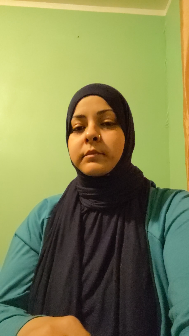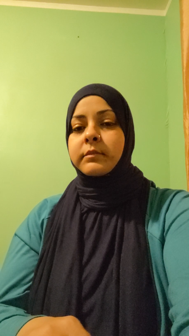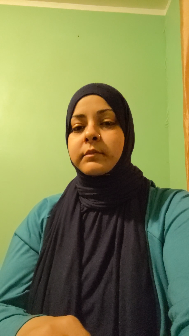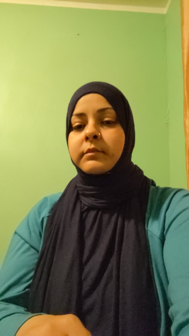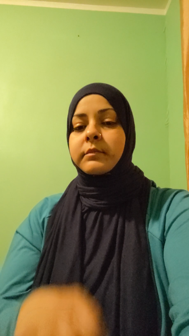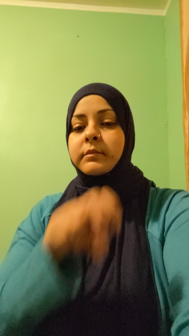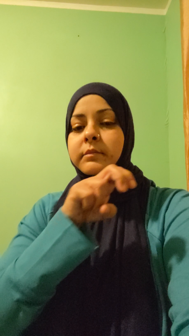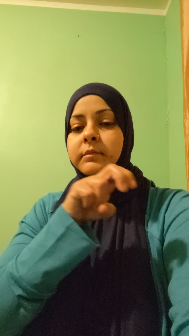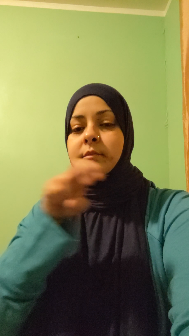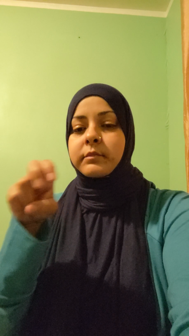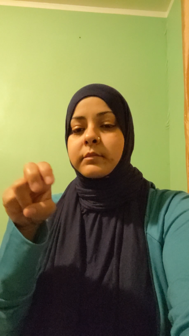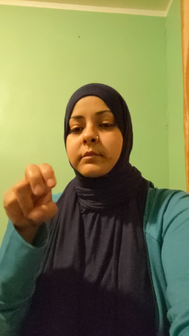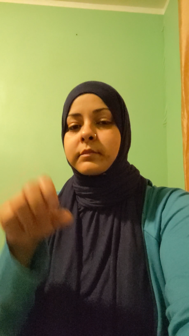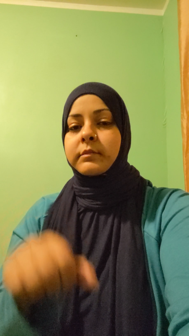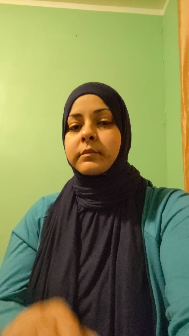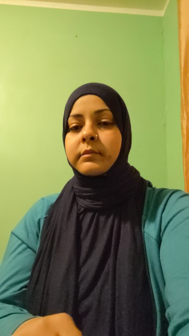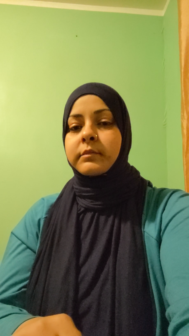porch